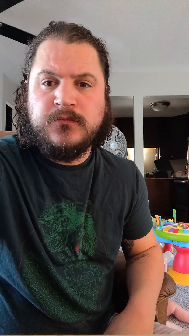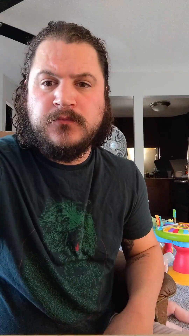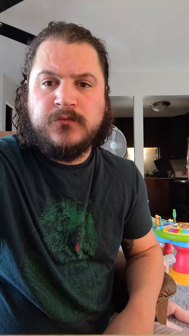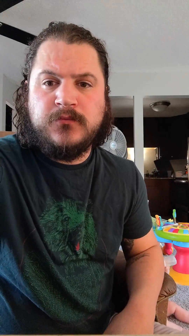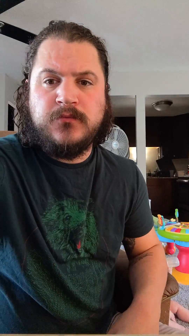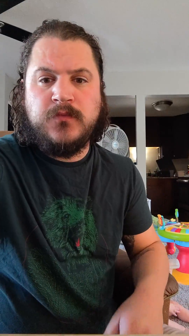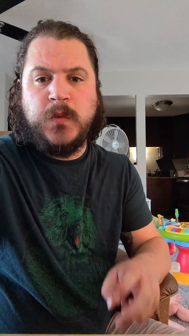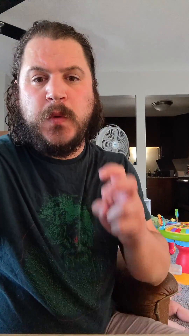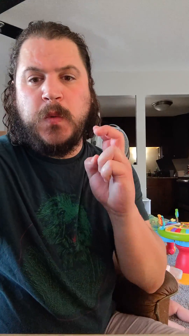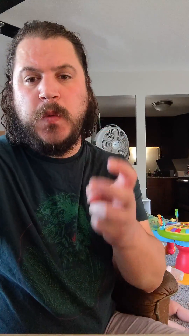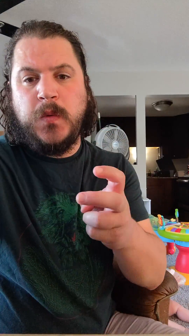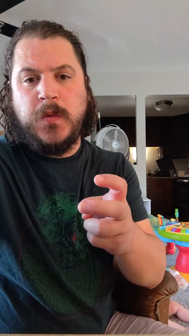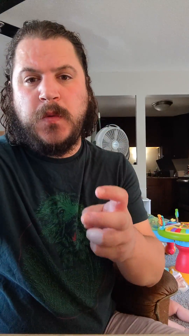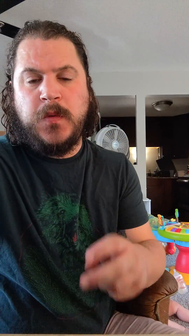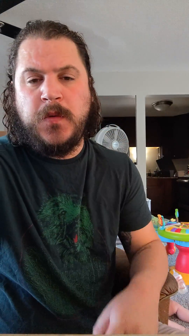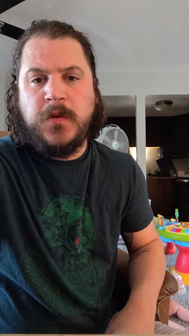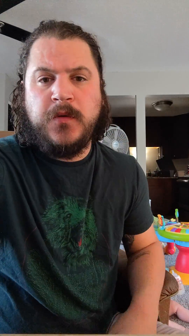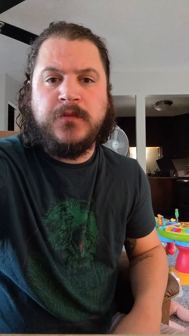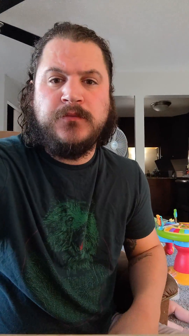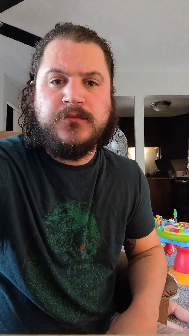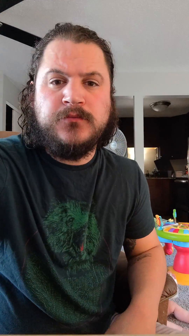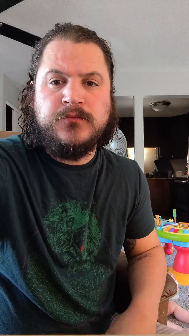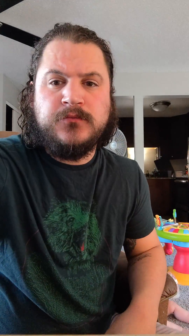hard